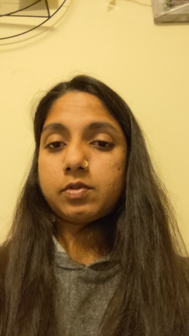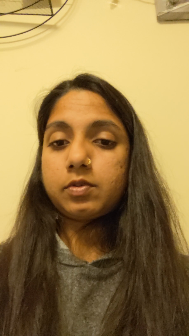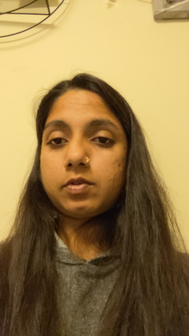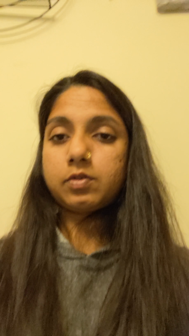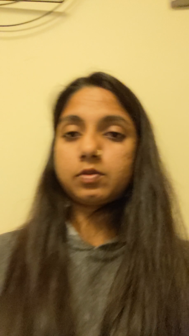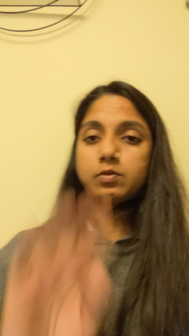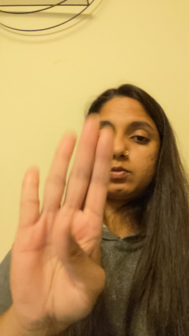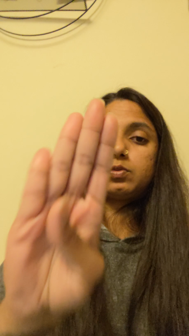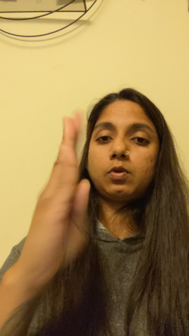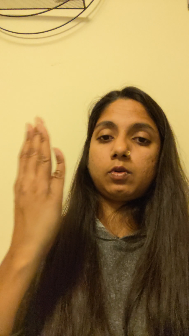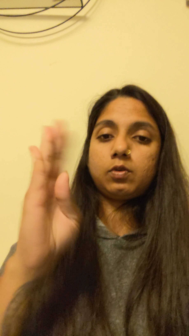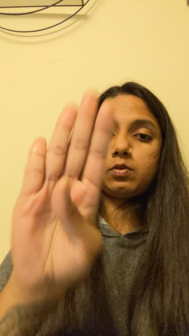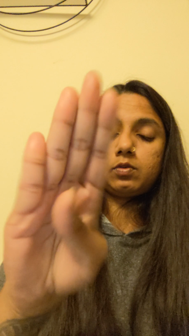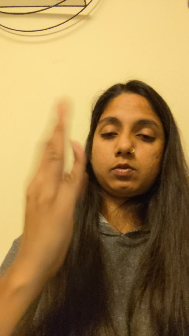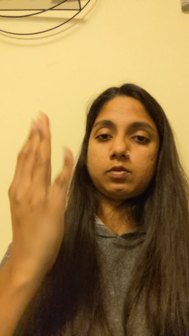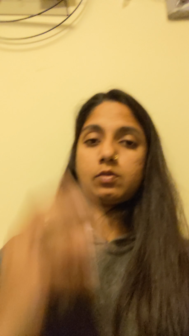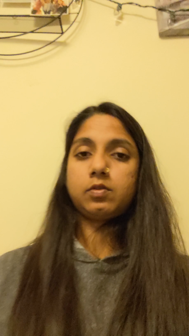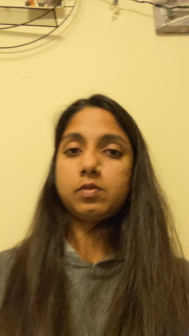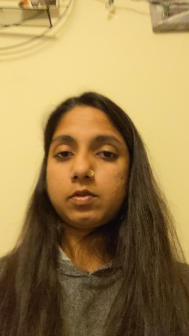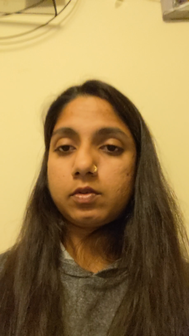door